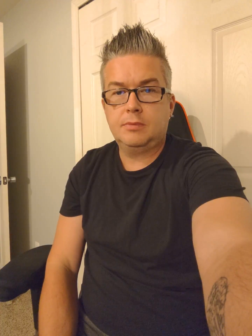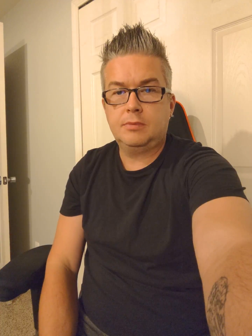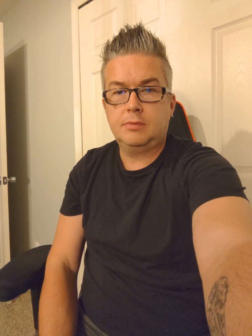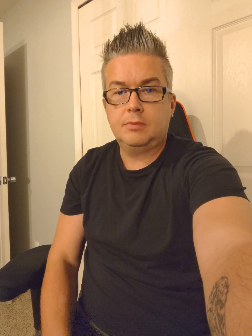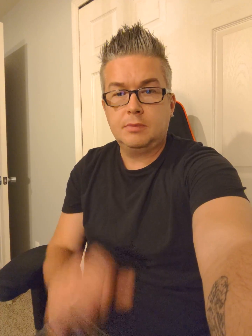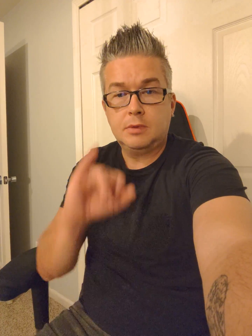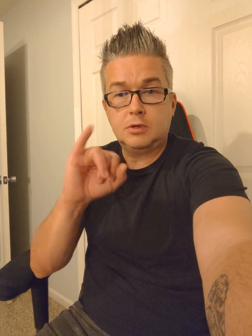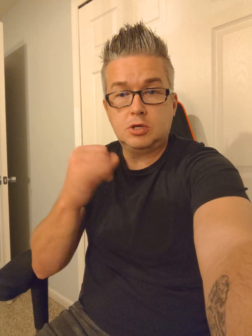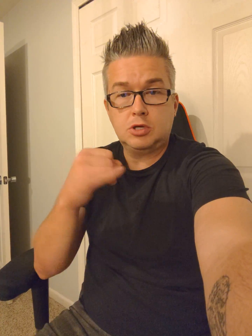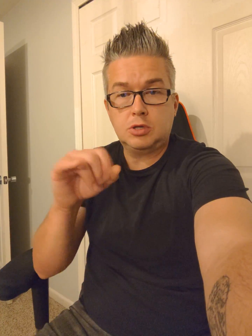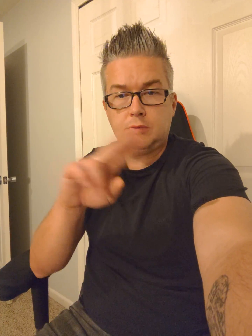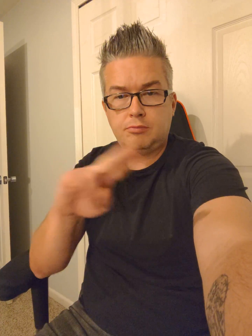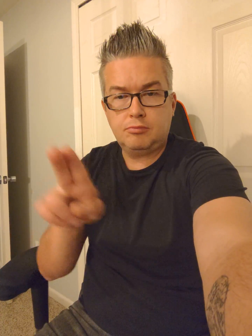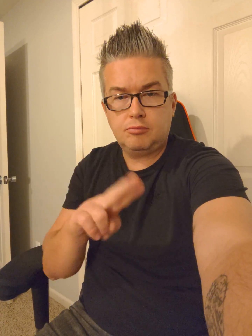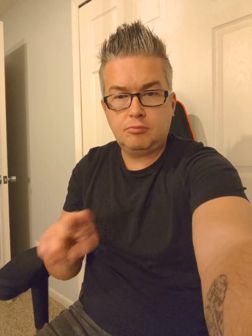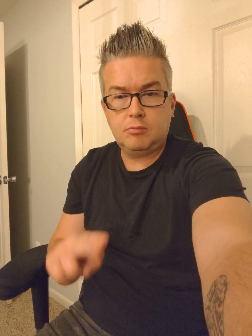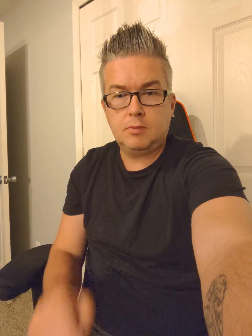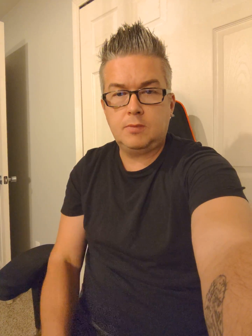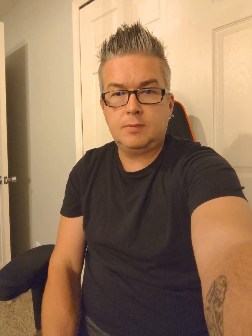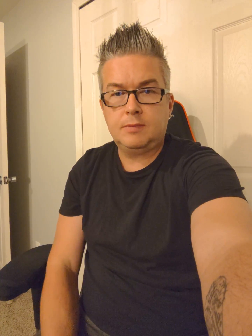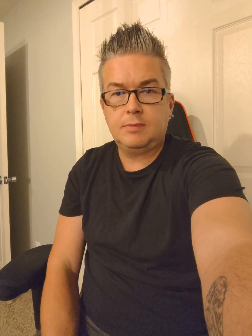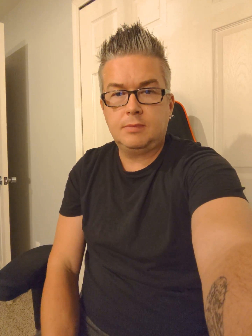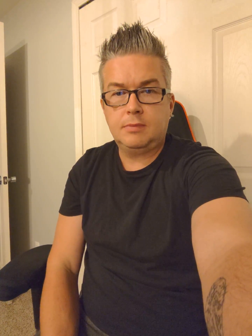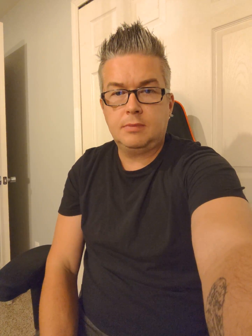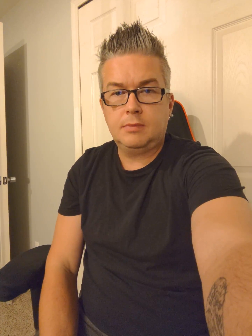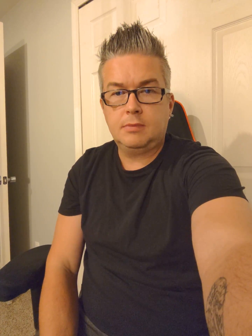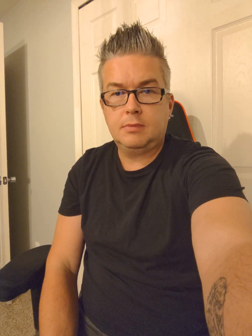jelly